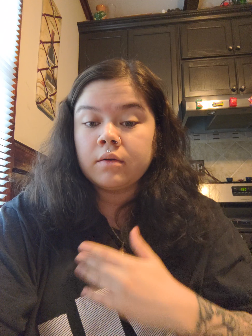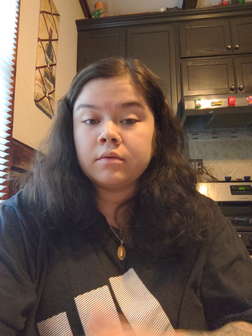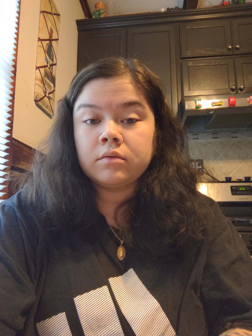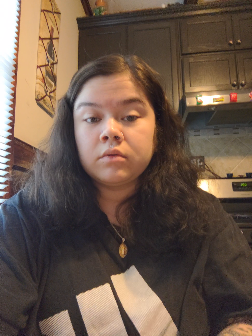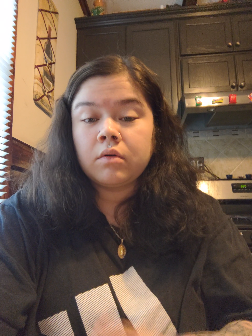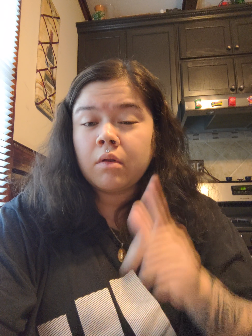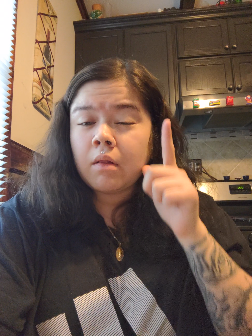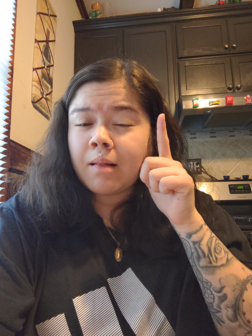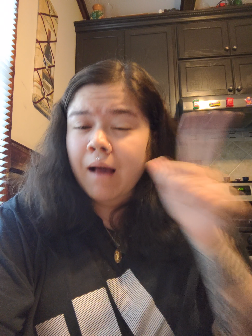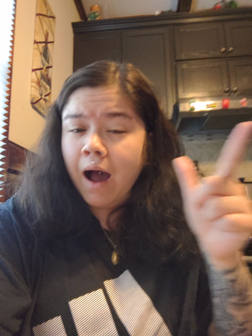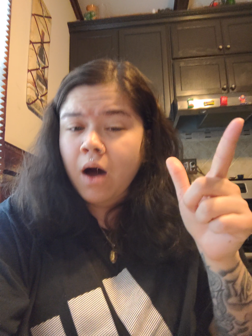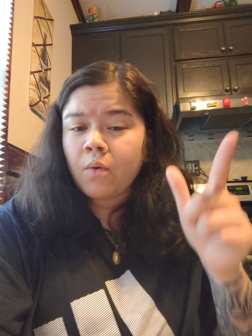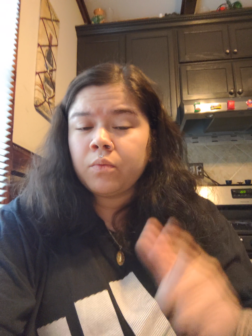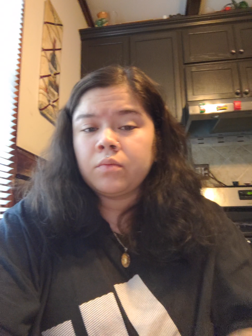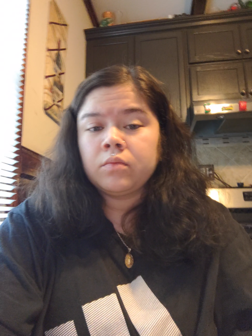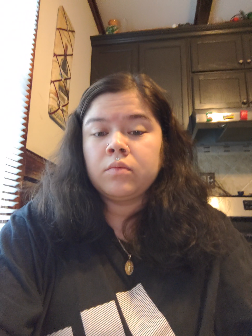loud